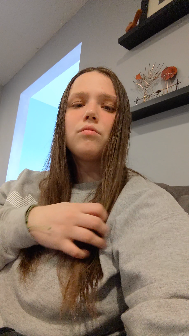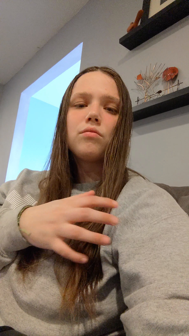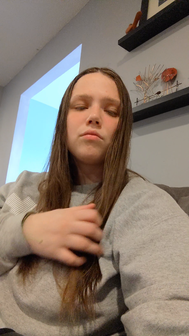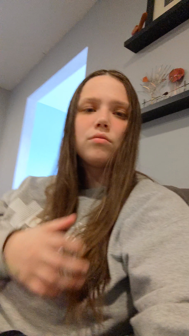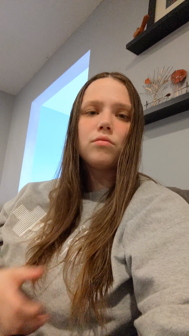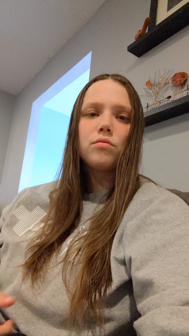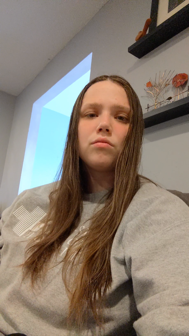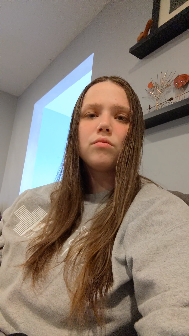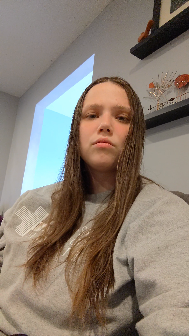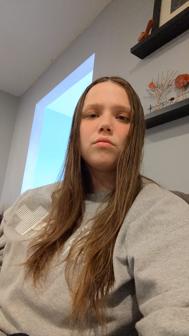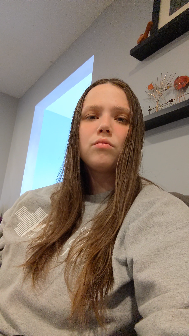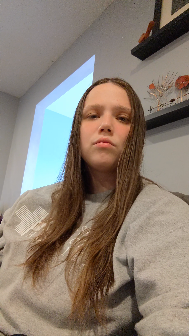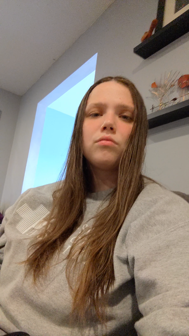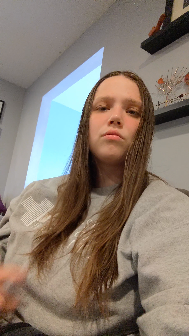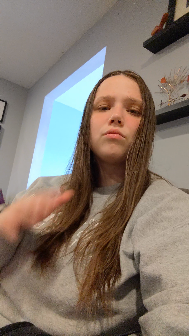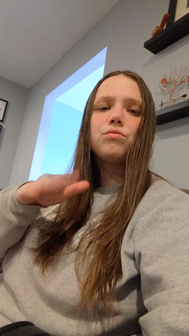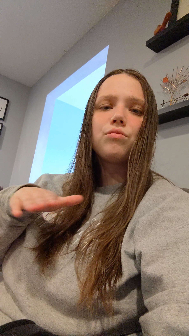children